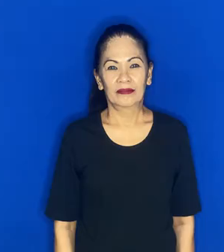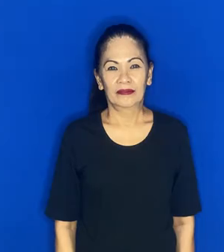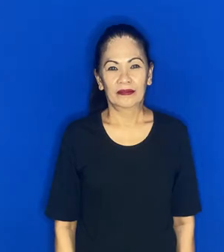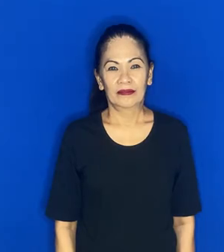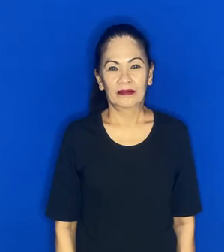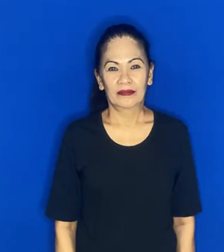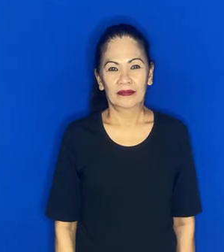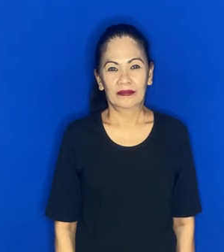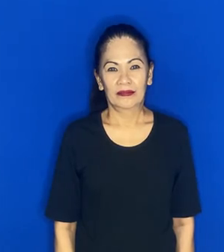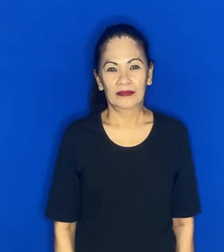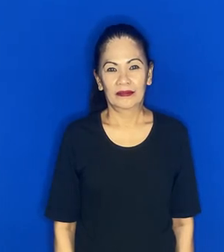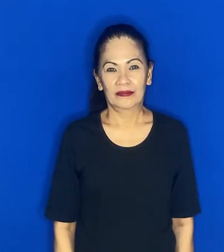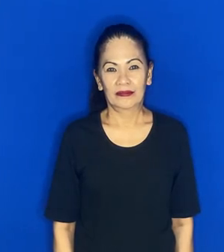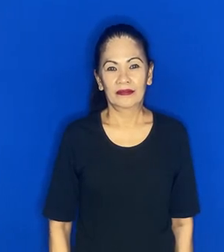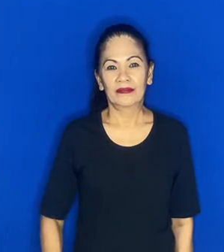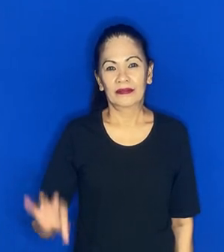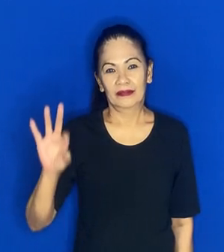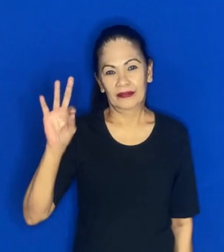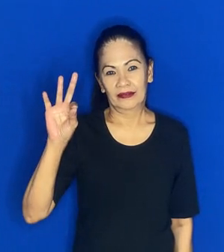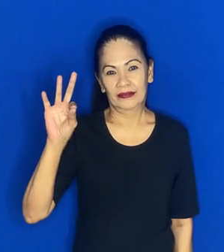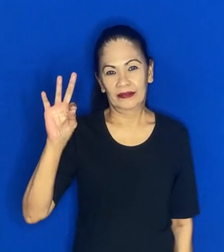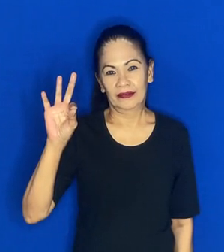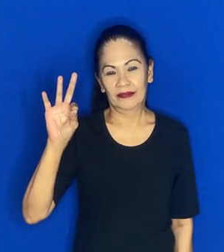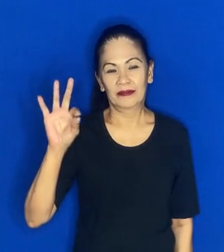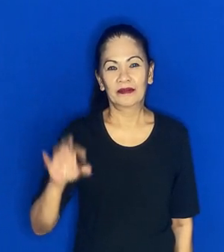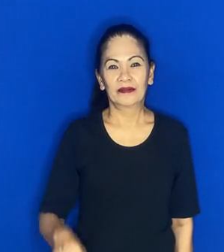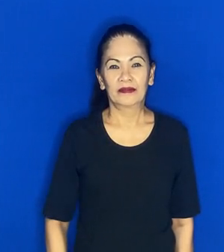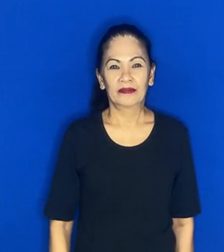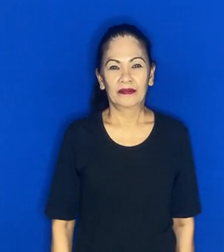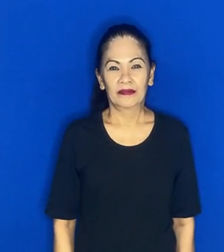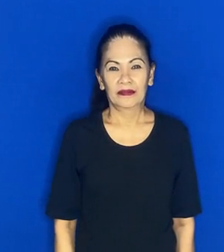nine